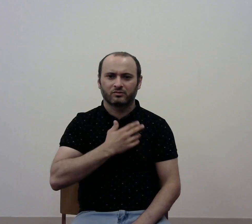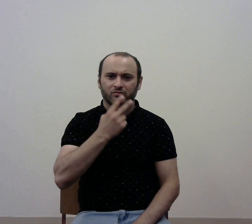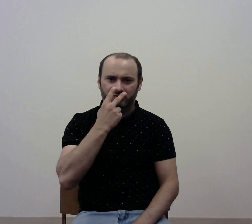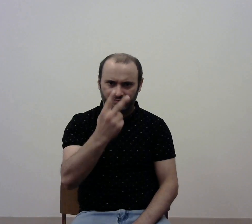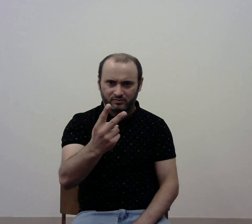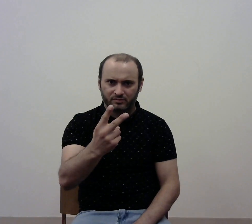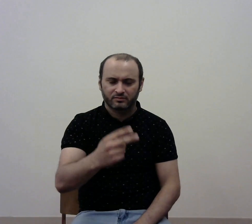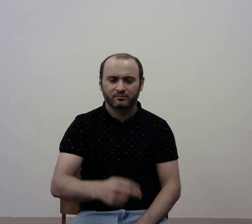görmək